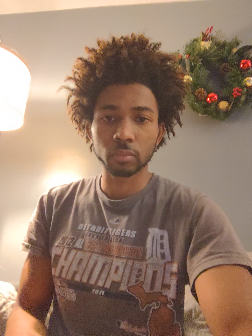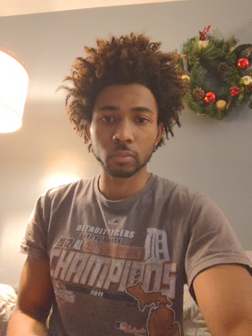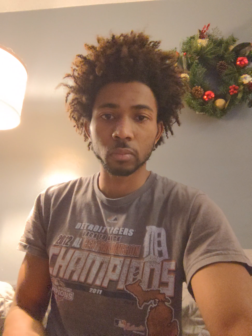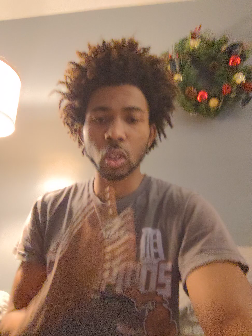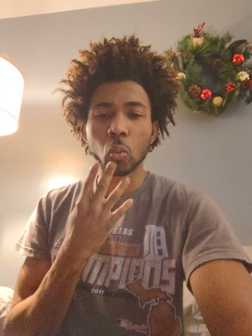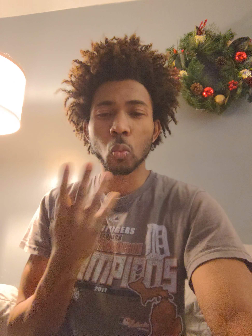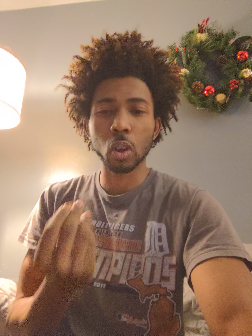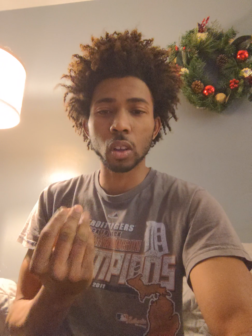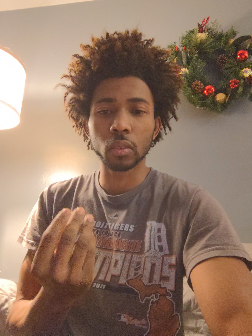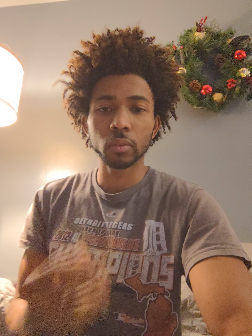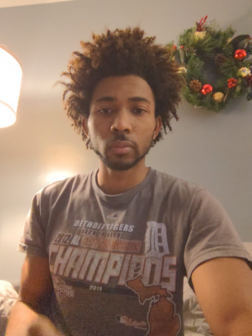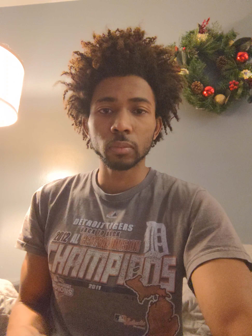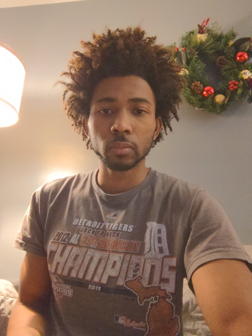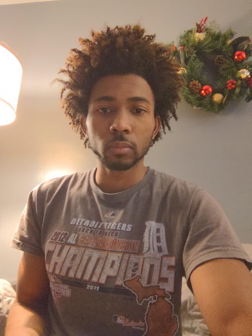wet